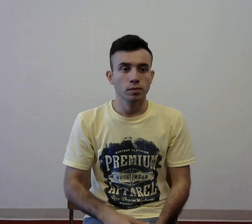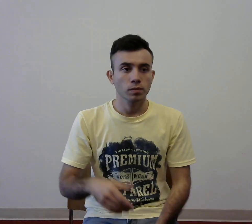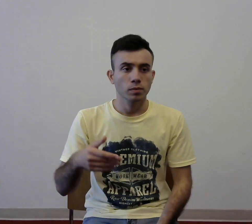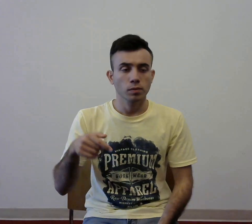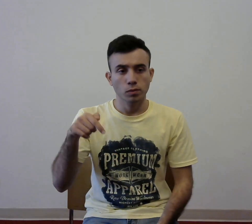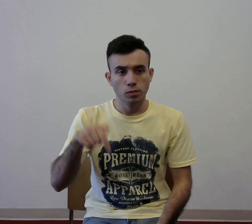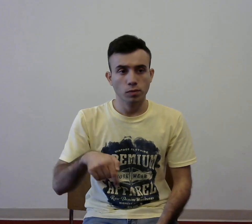burda